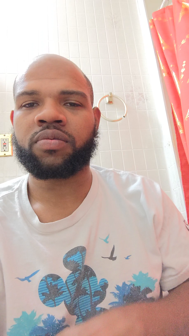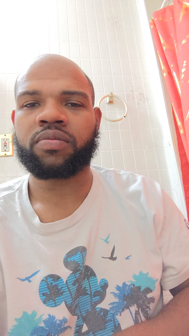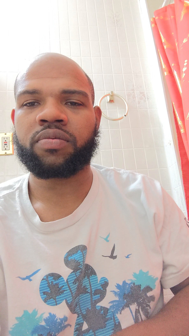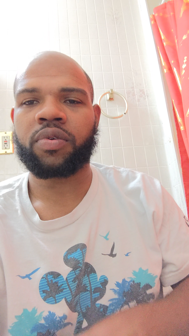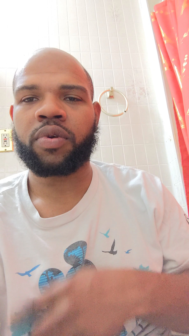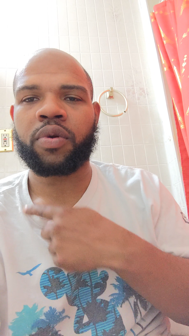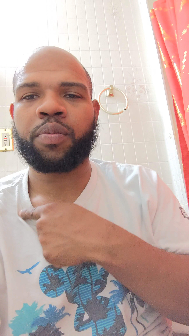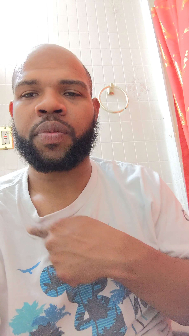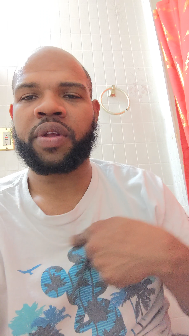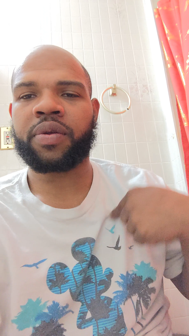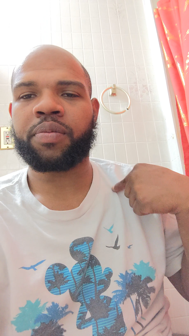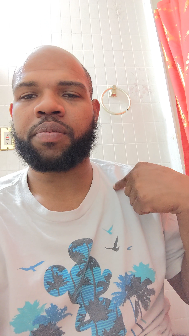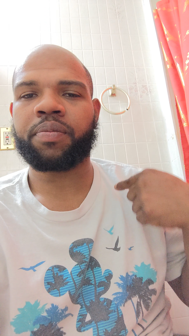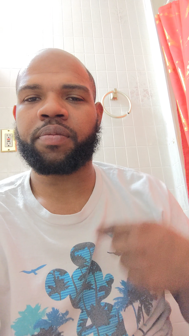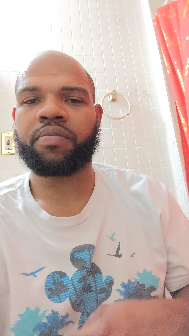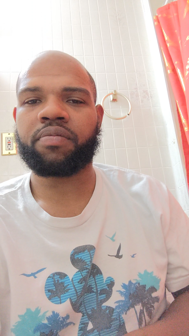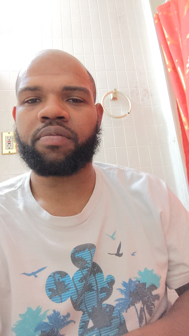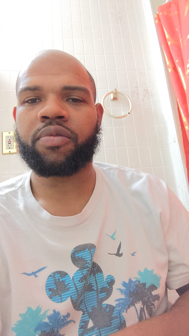bib